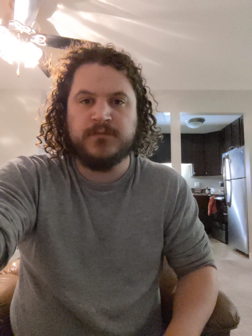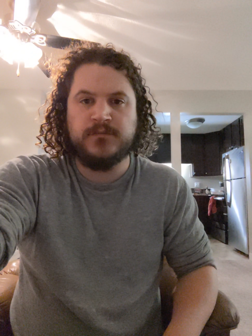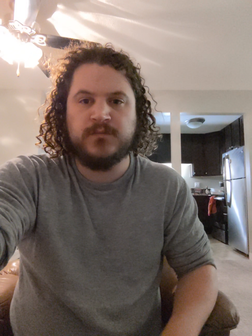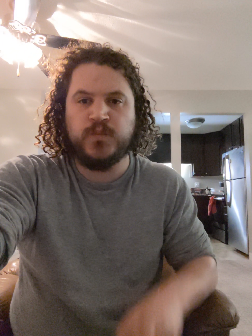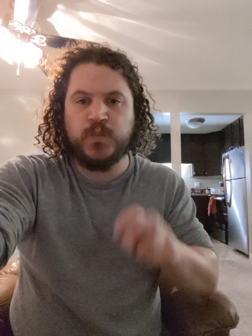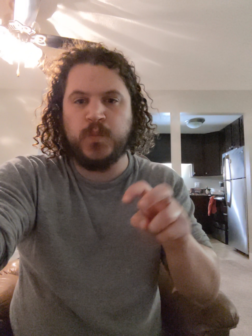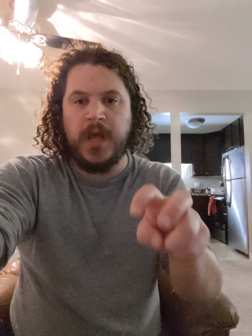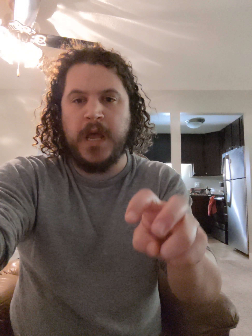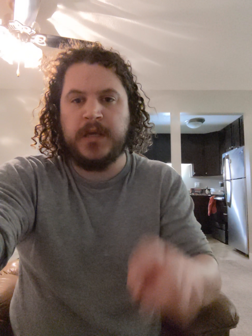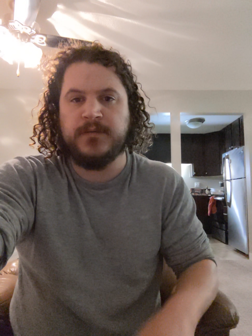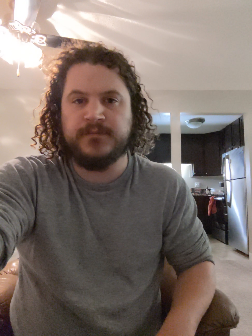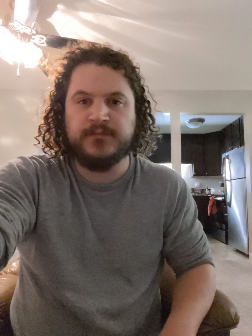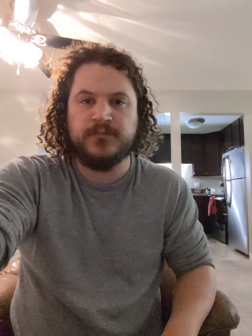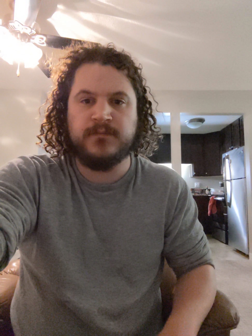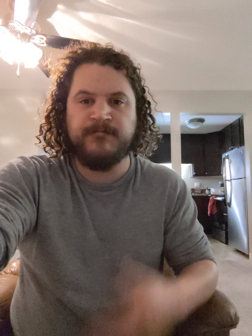ride